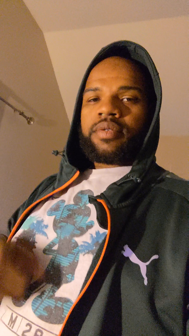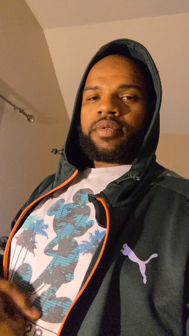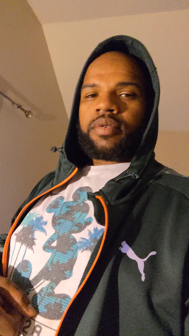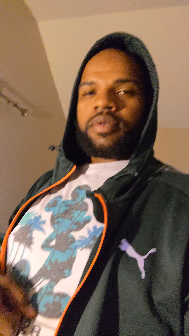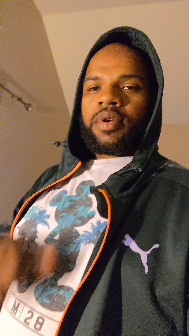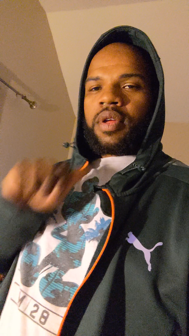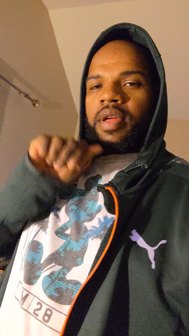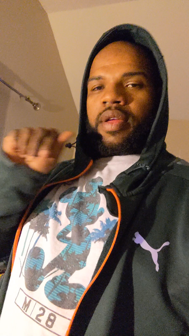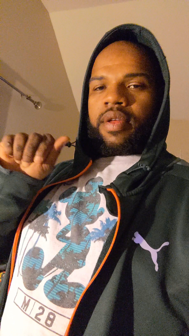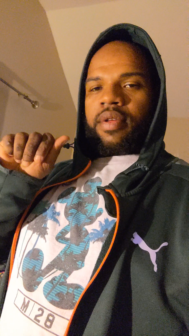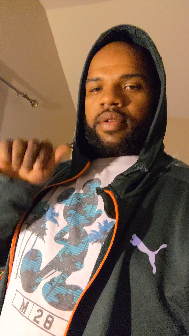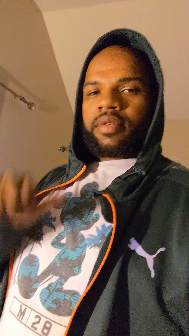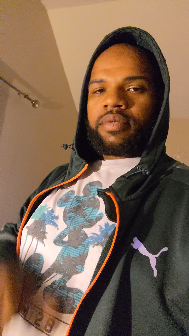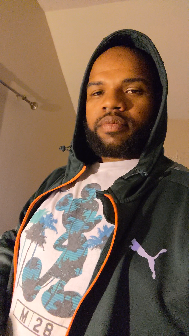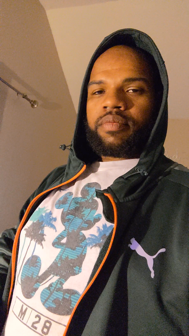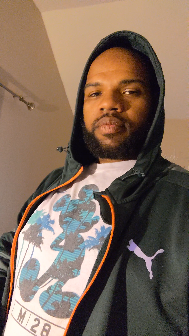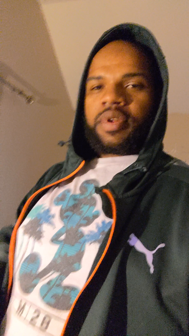a